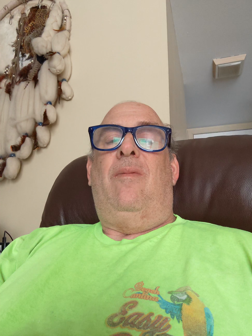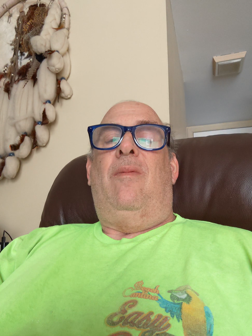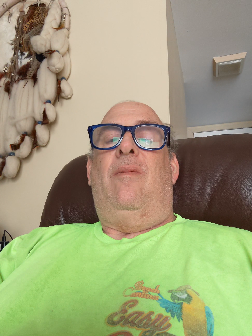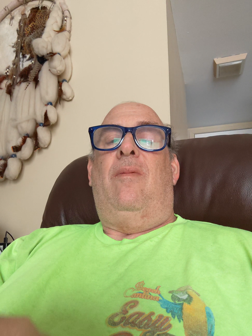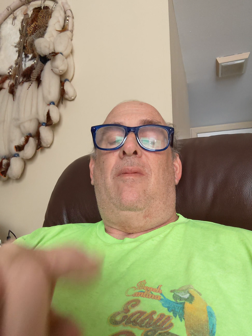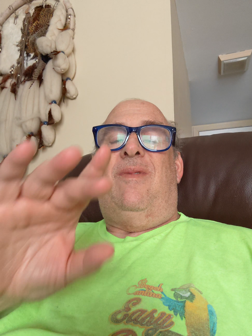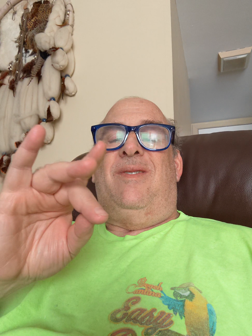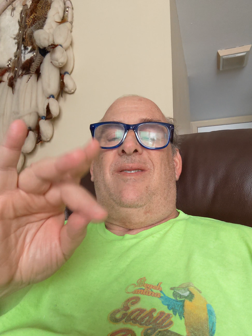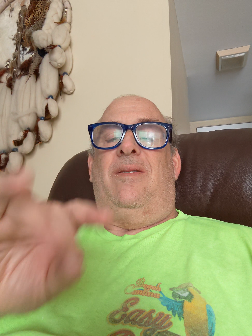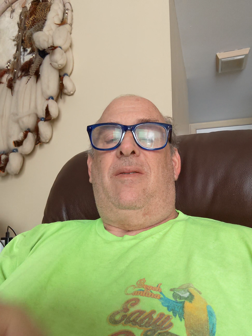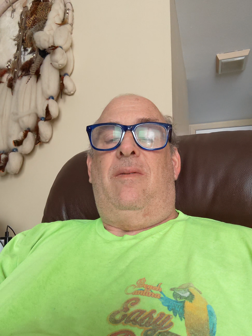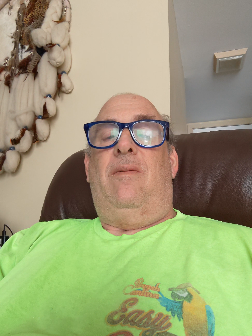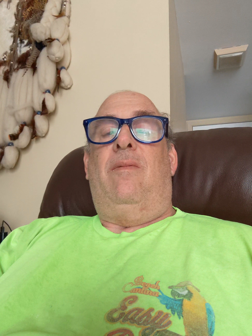sticky